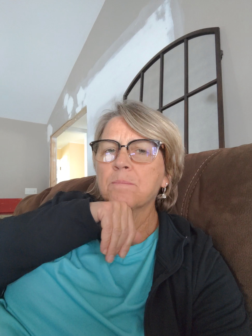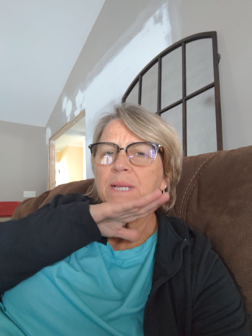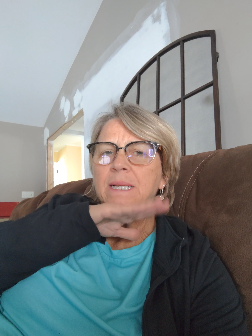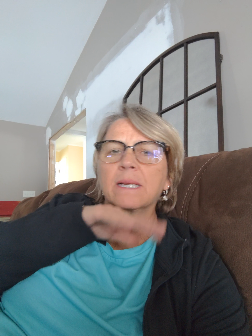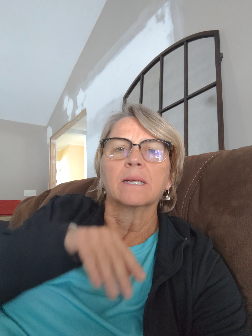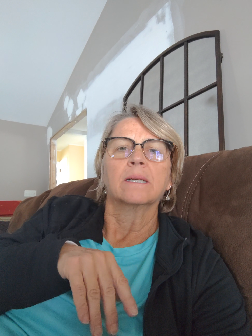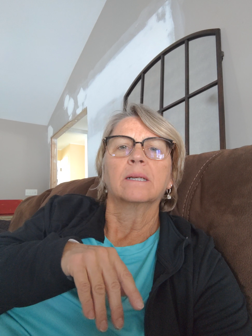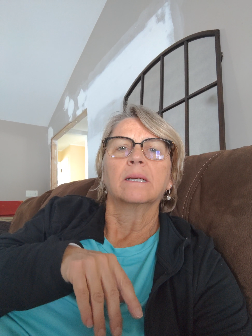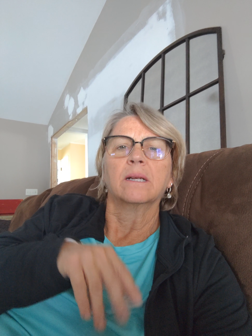pig